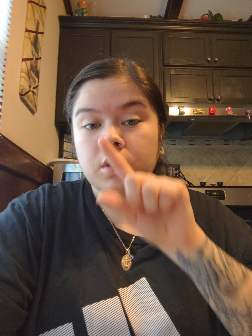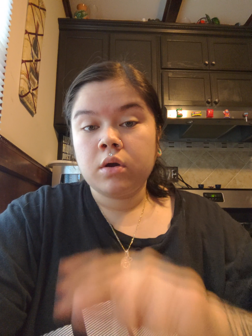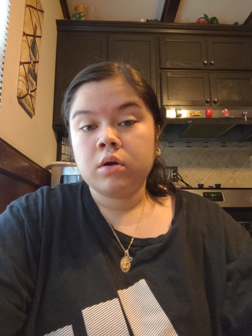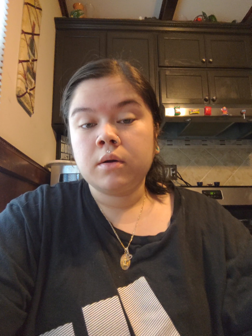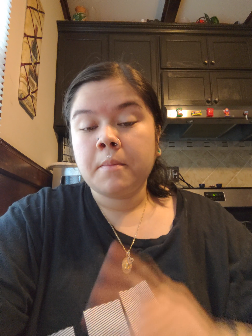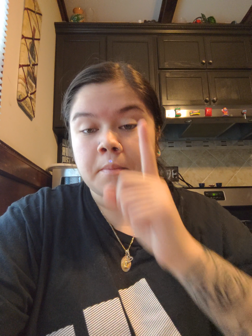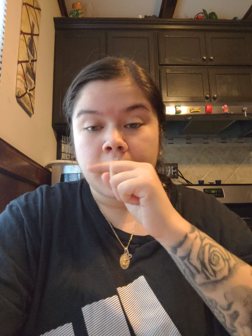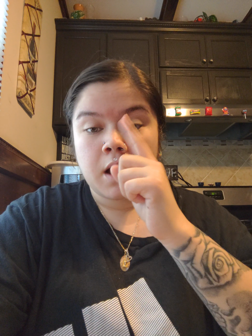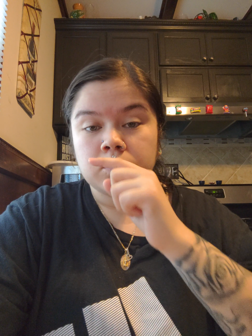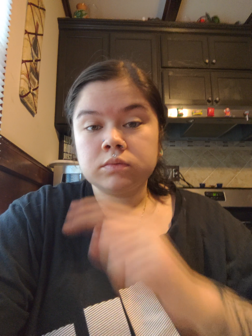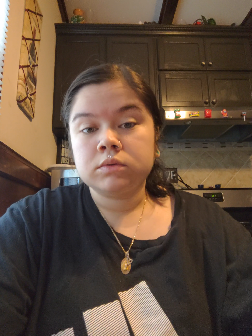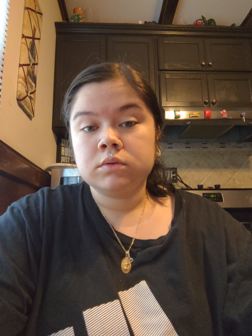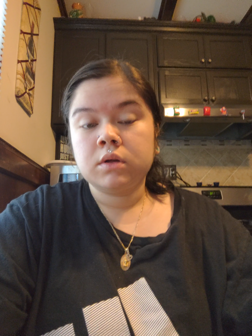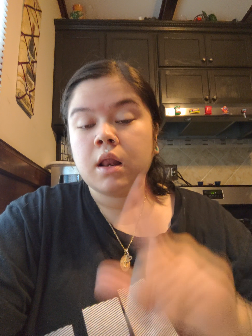mouse